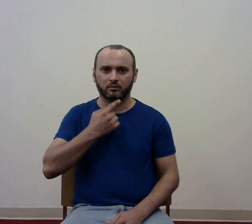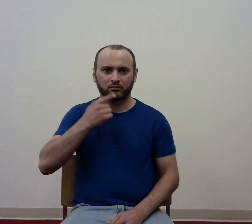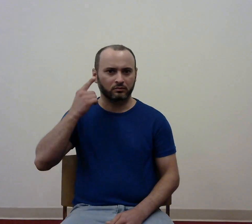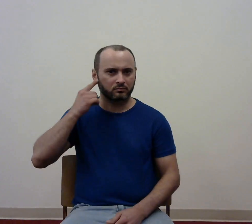eşitmə məhdüdiyyətli